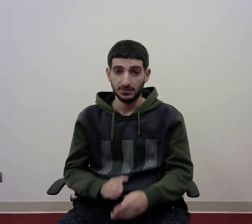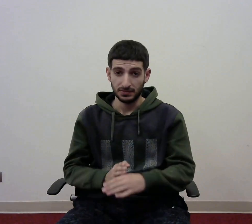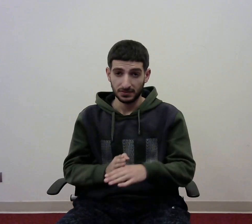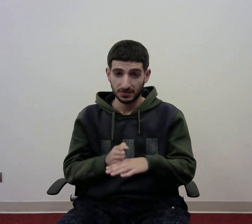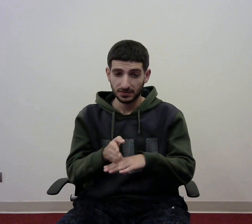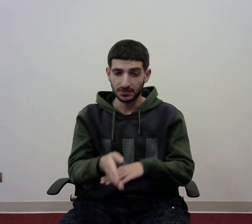müraciət